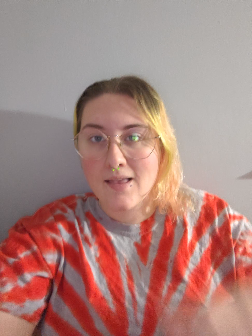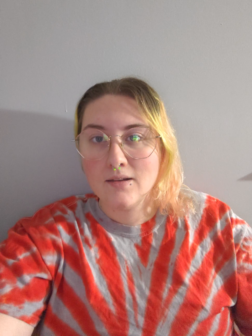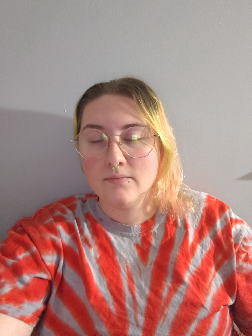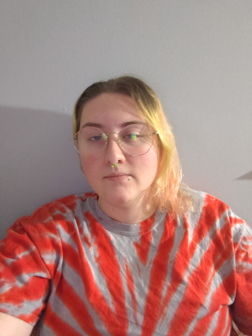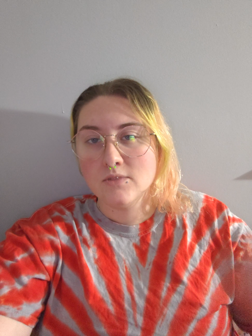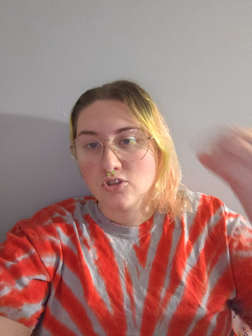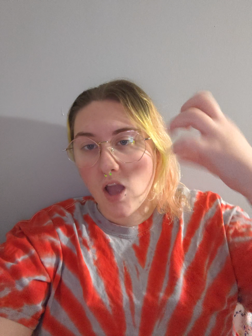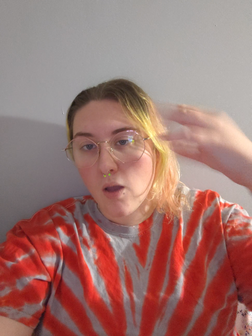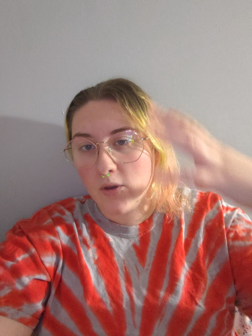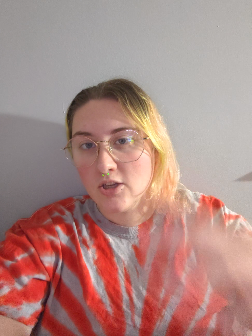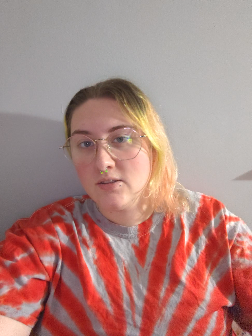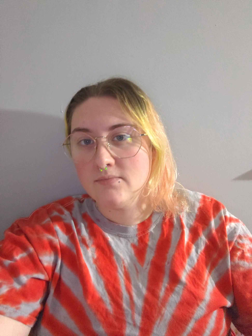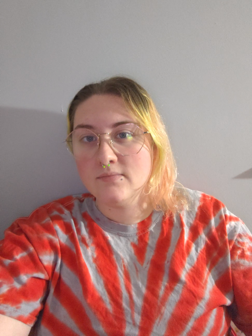shower